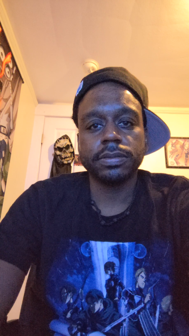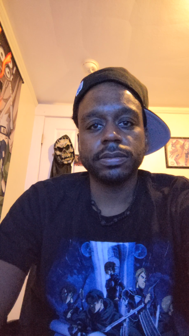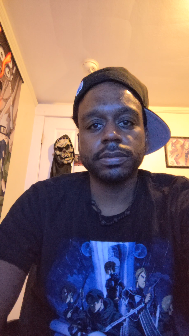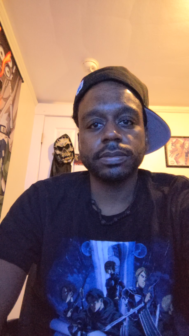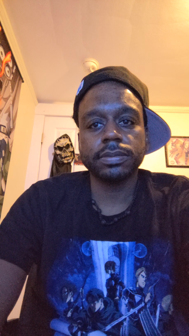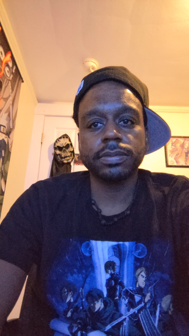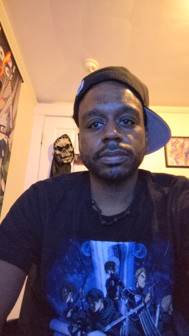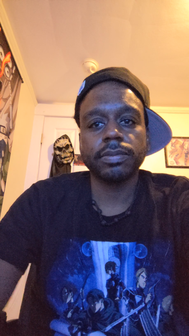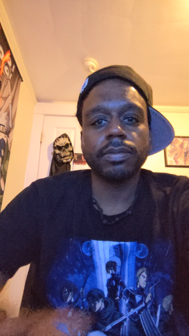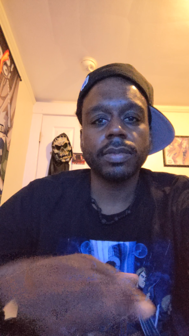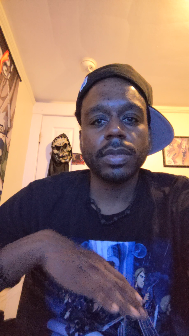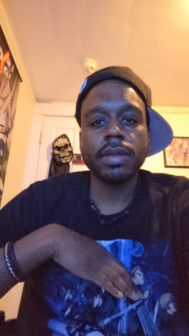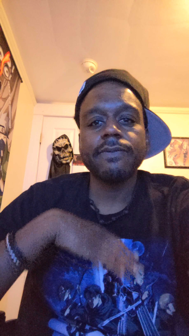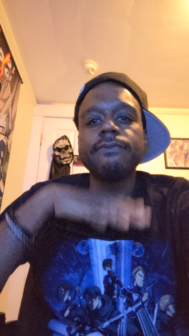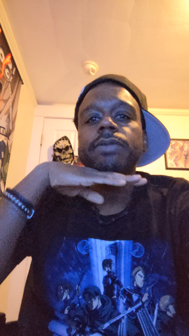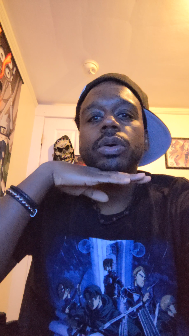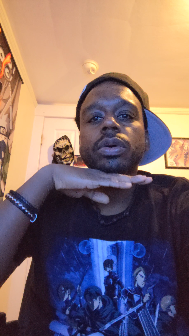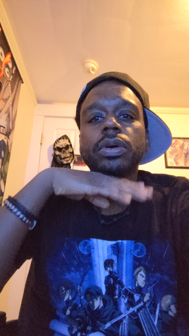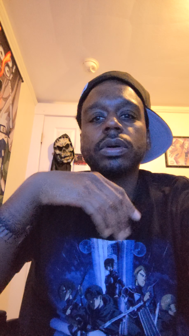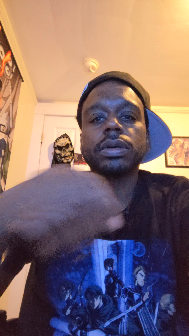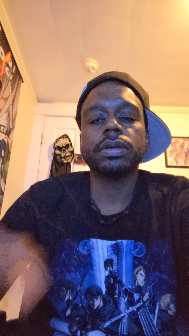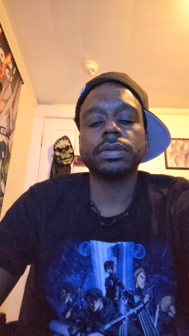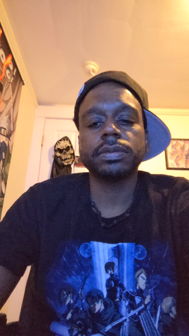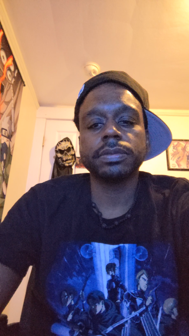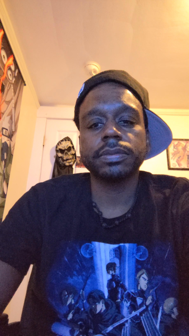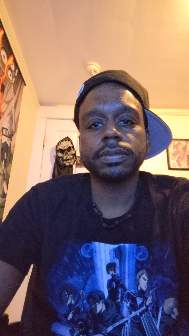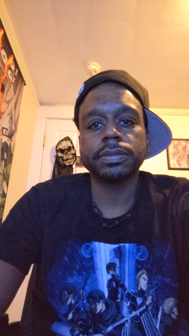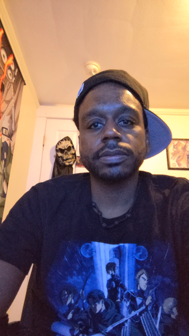full